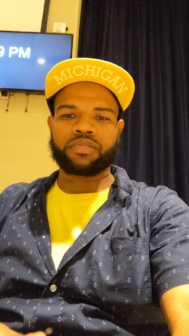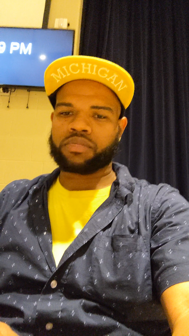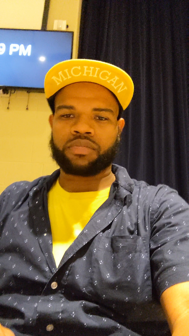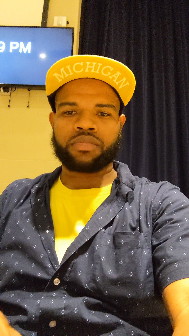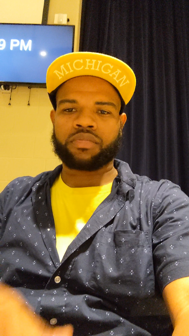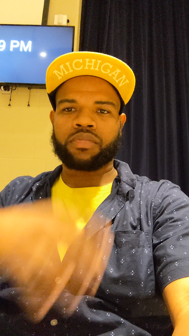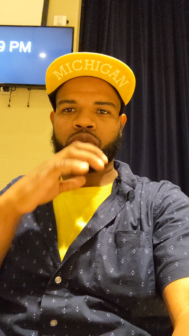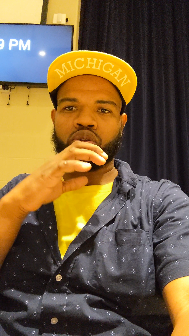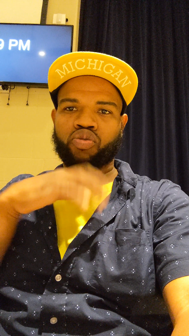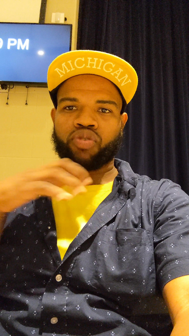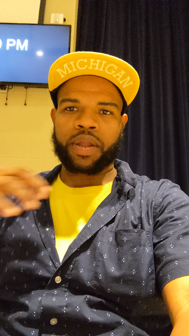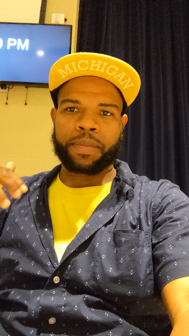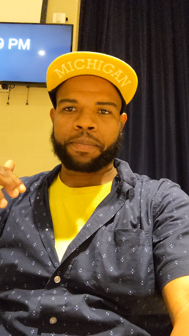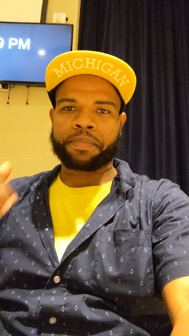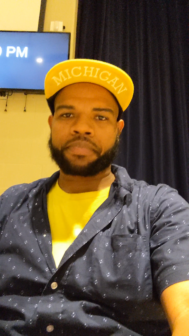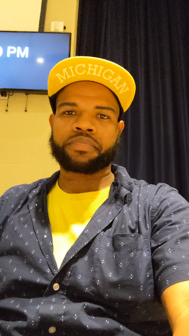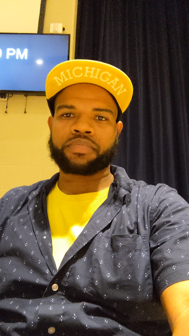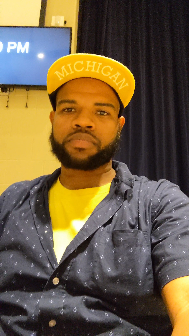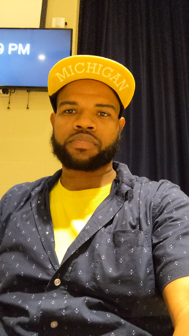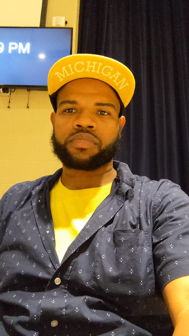grapes